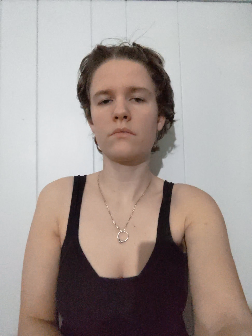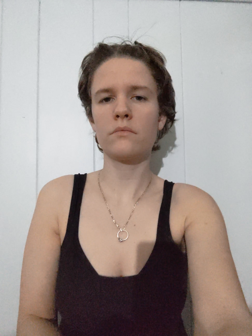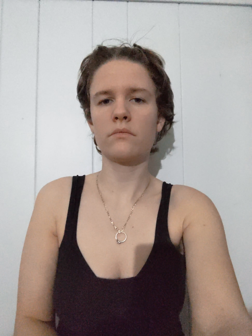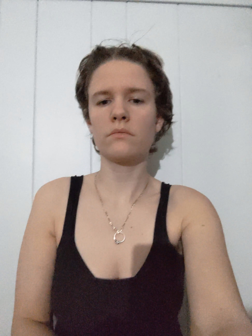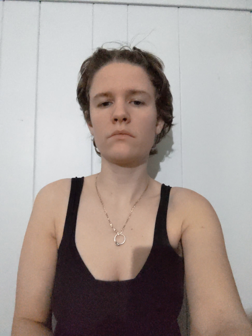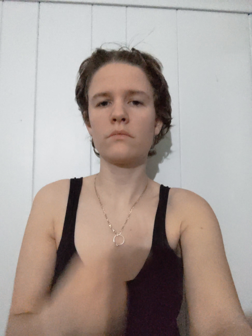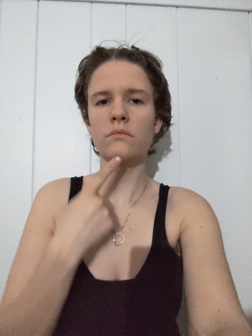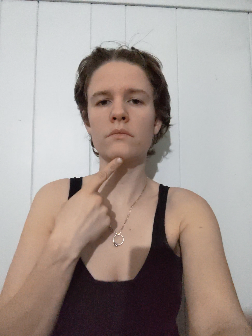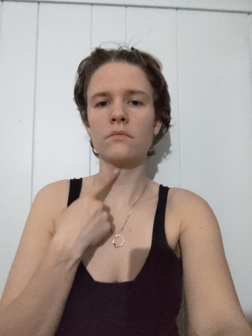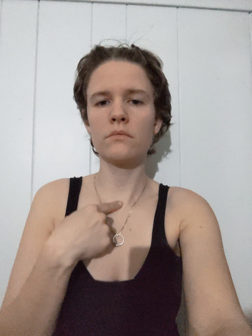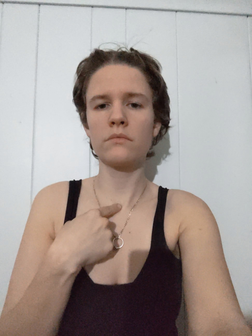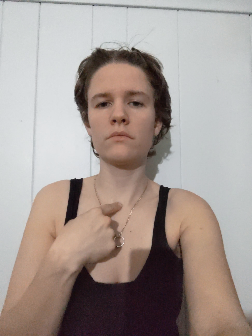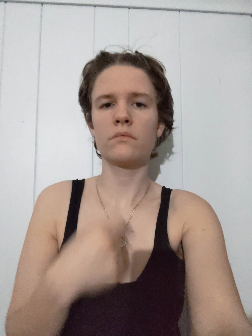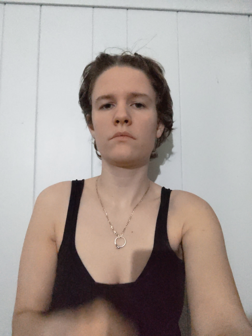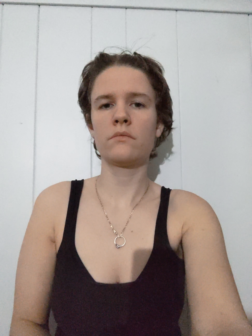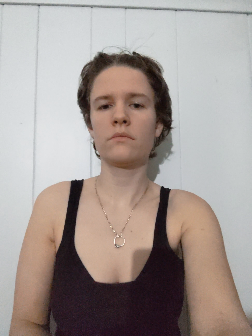thirsty